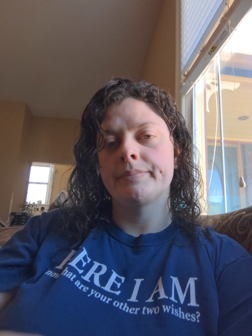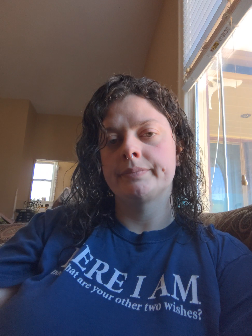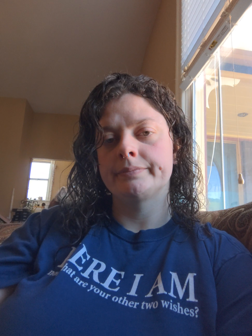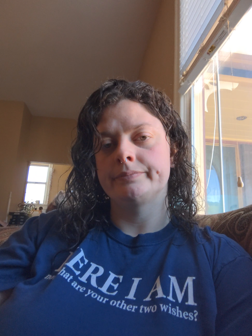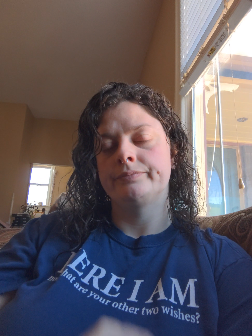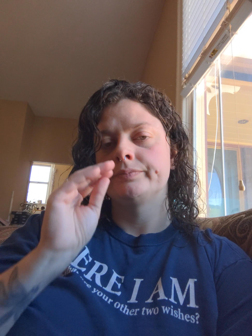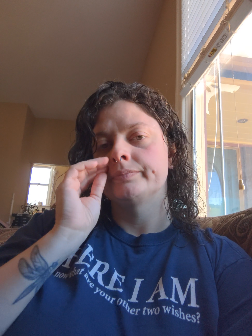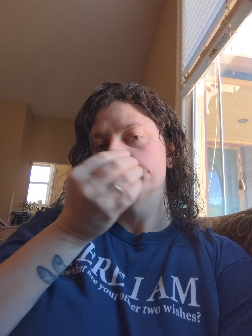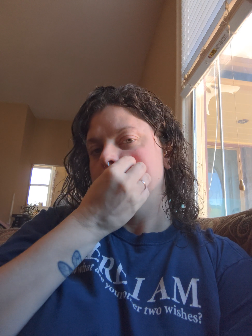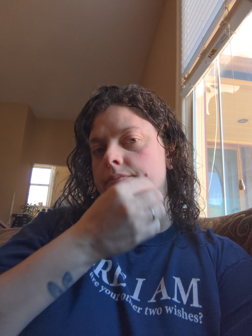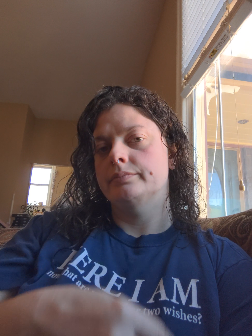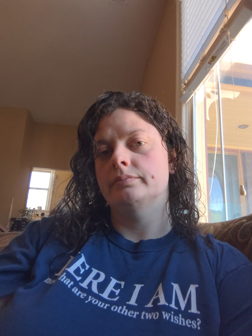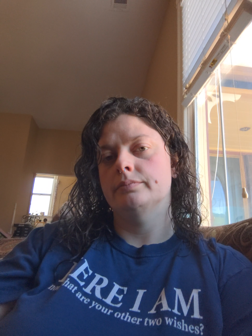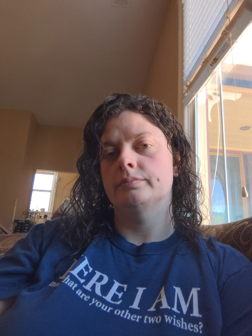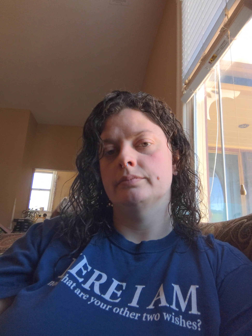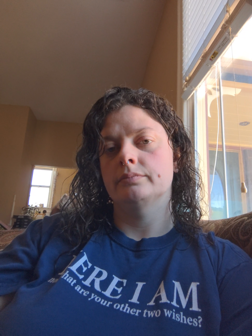flower